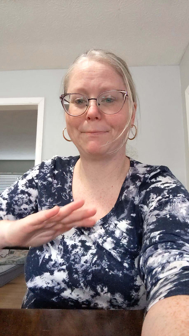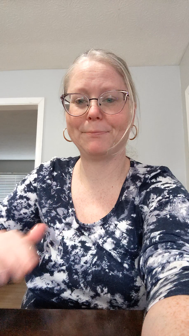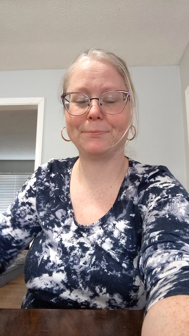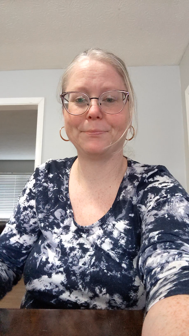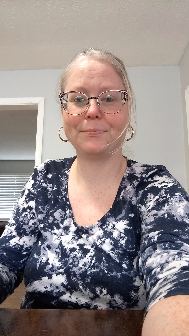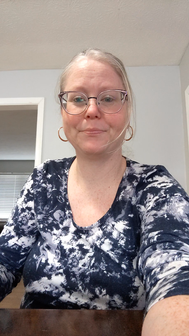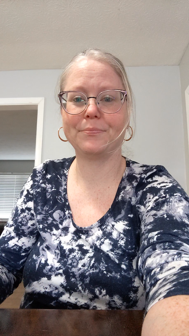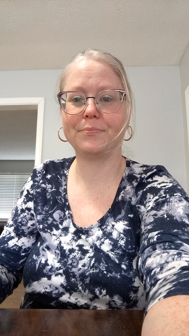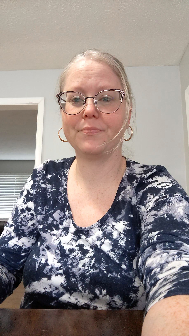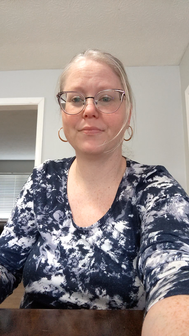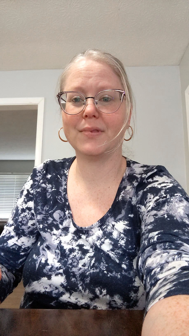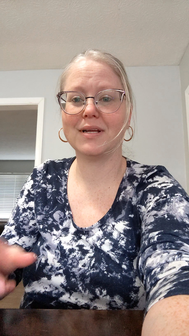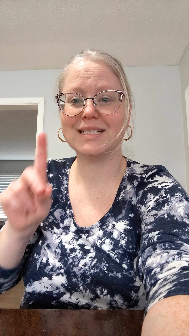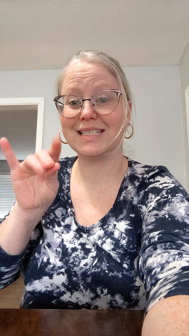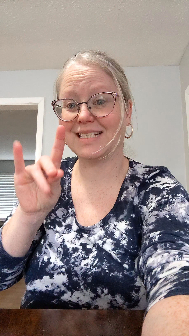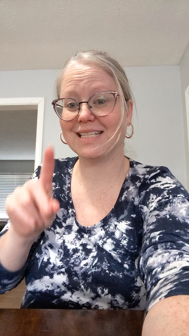did